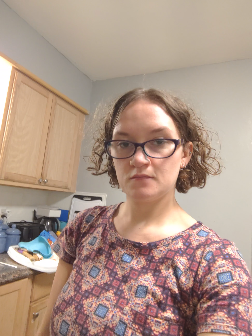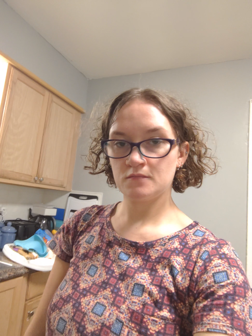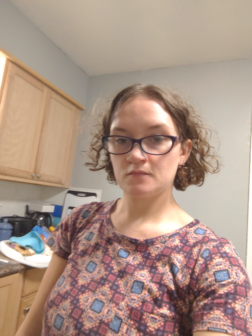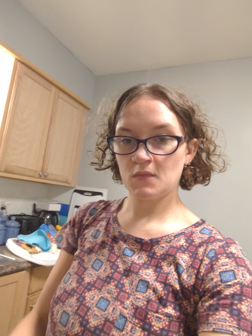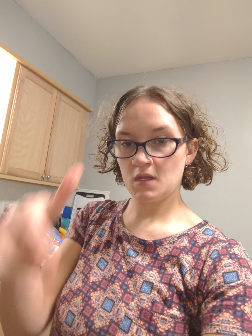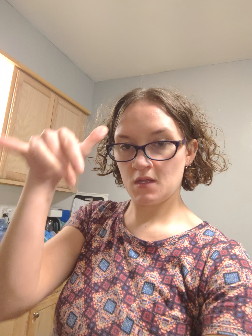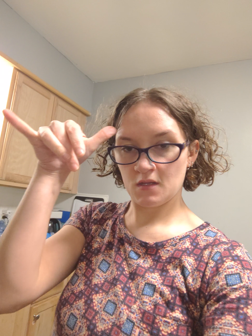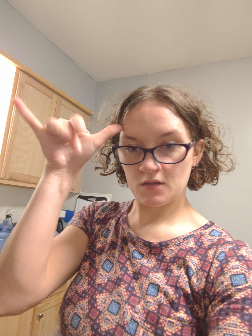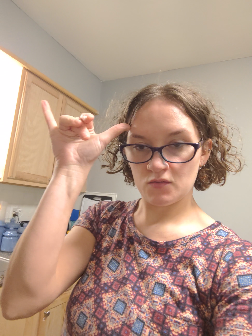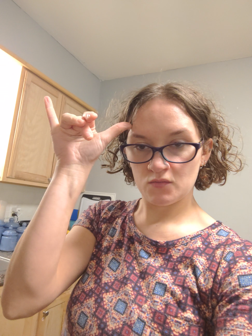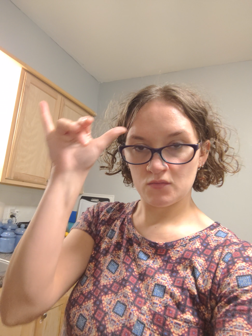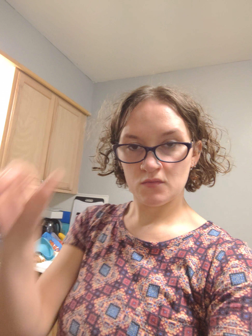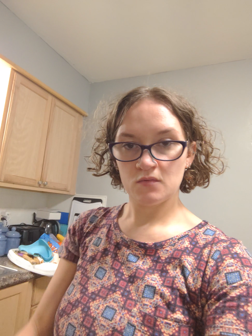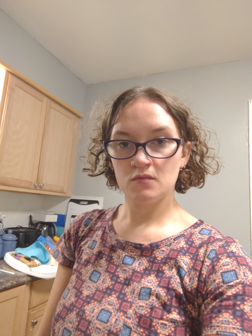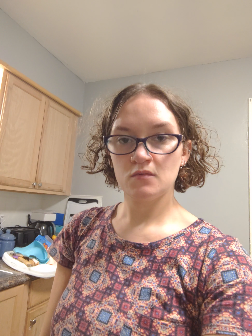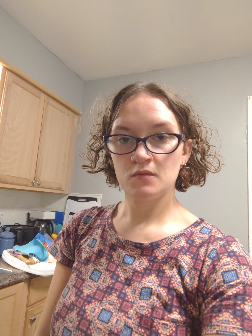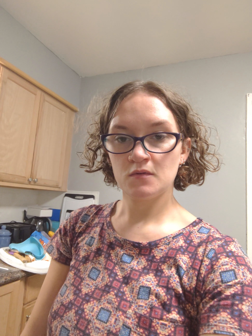cow